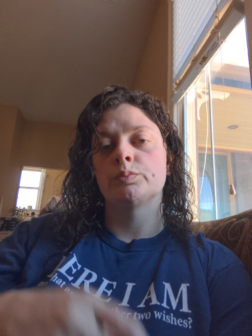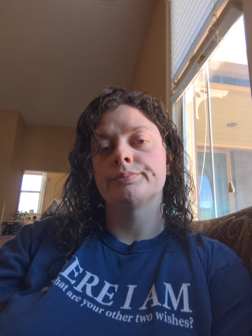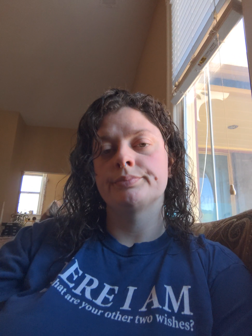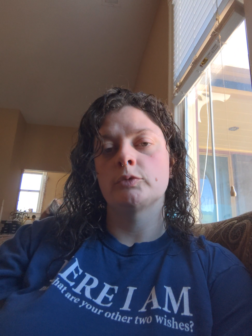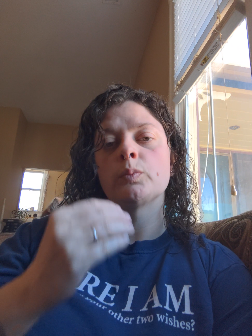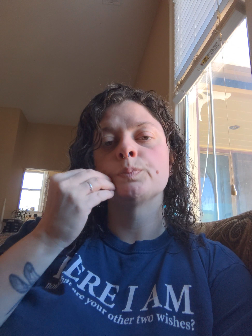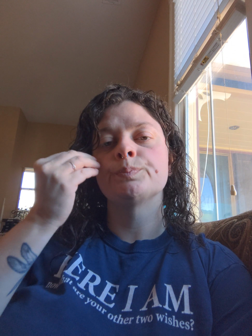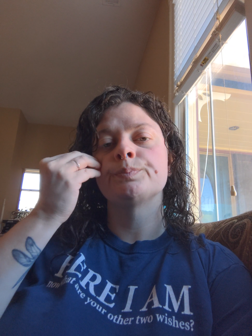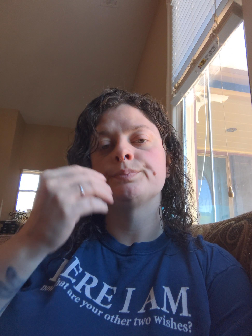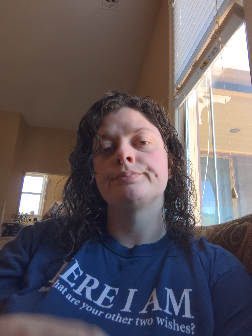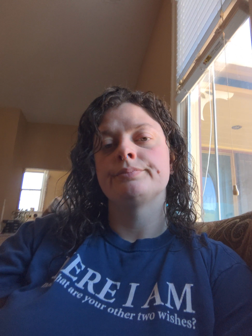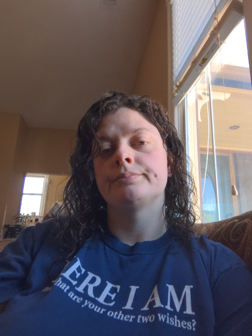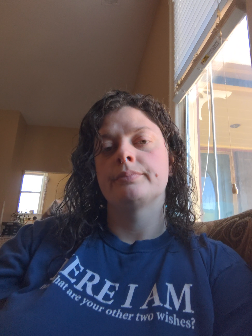home